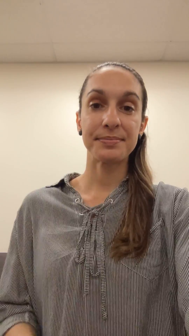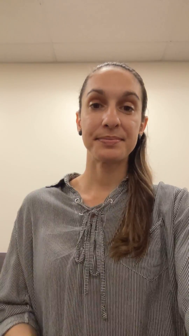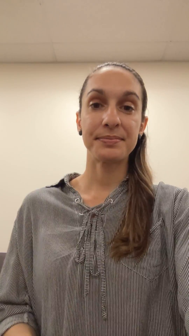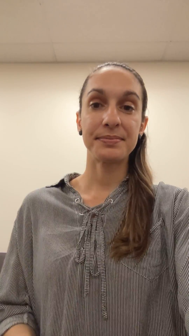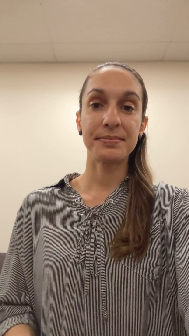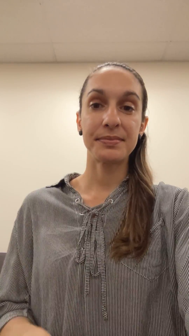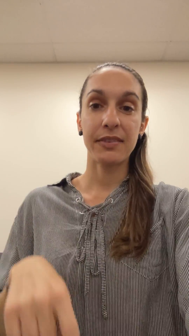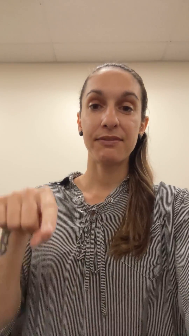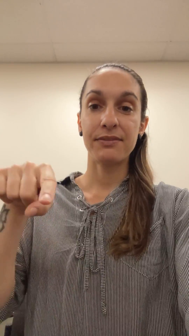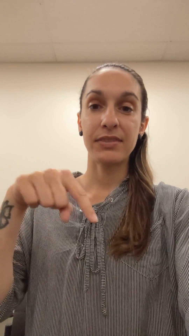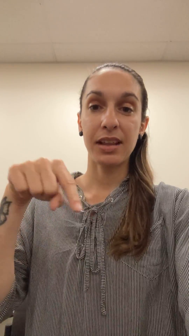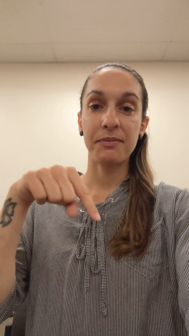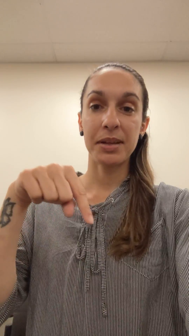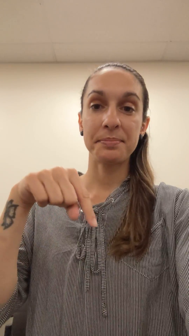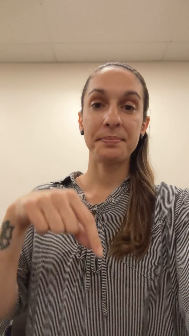flip-flop